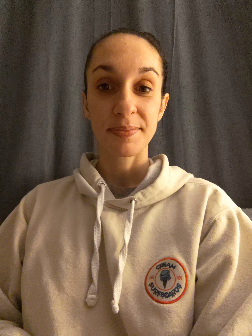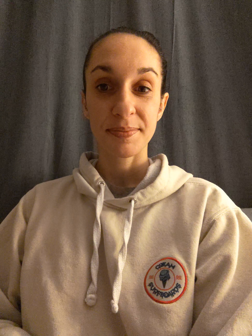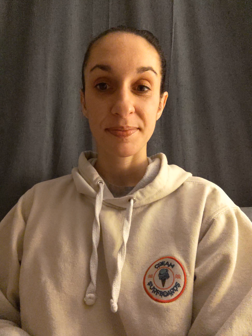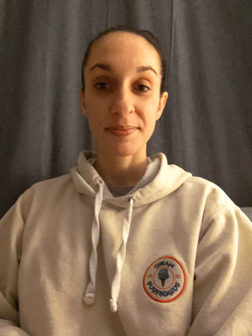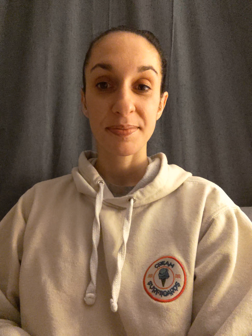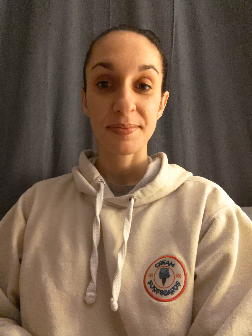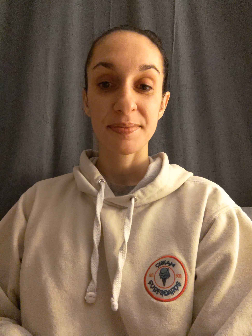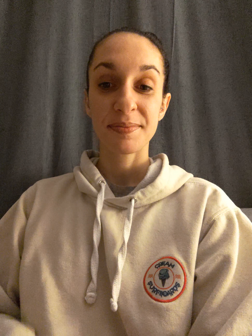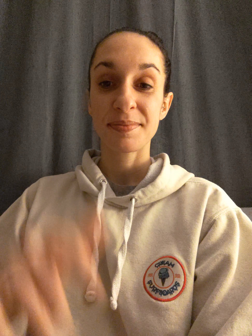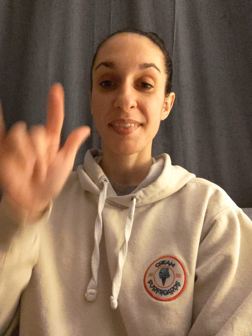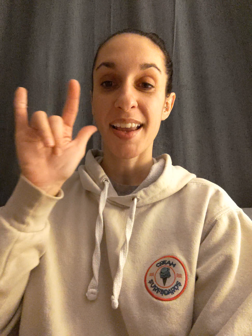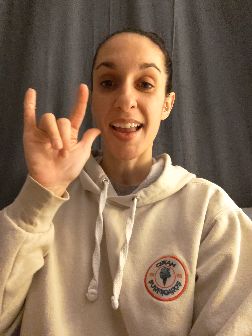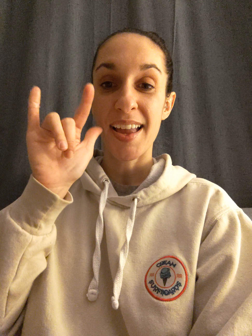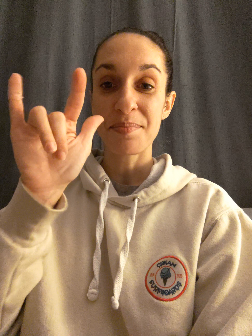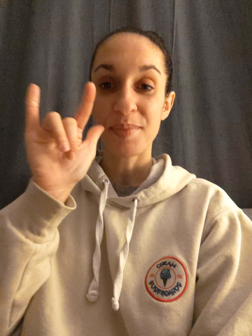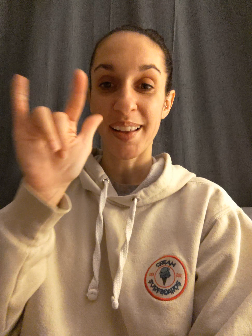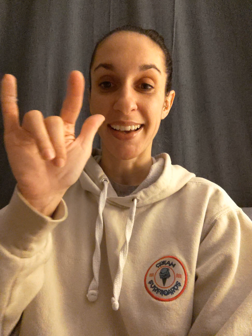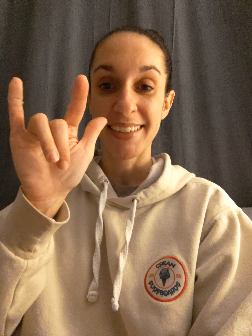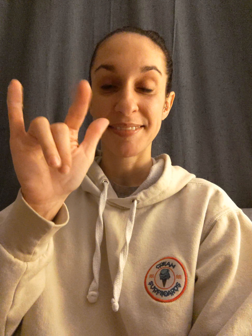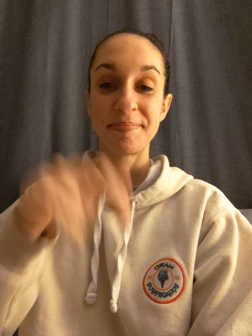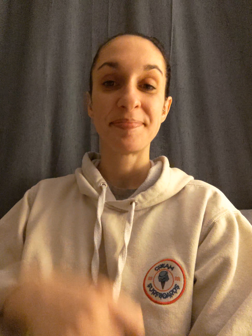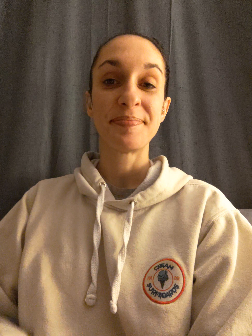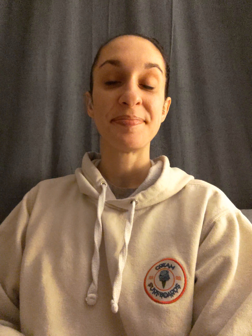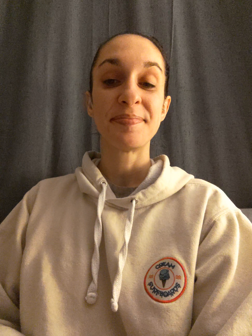airplane